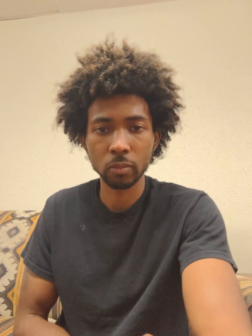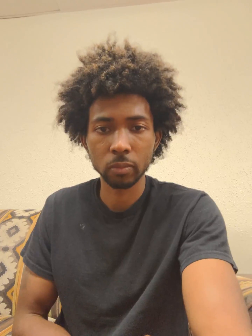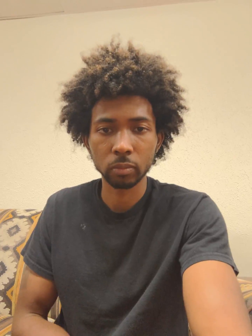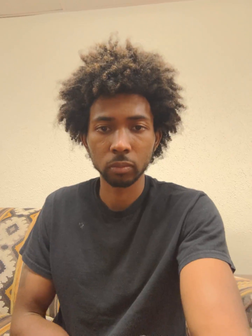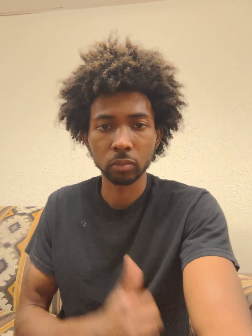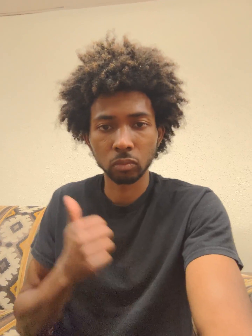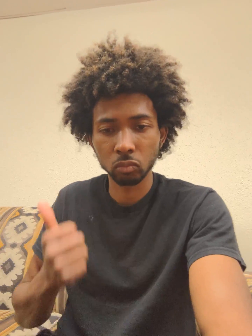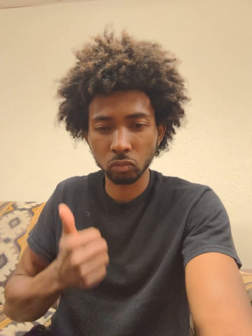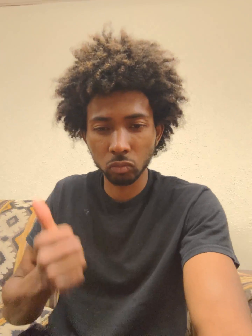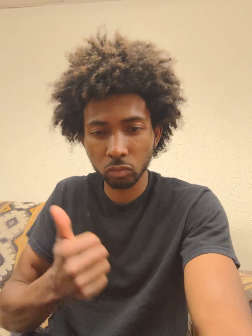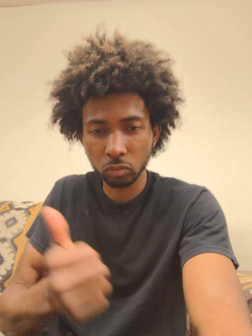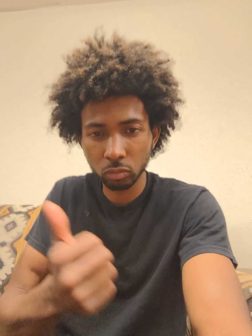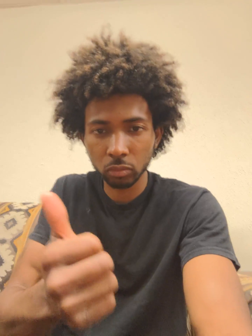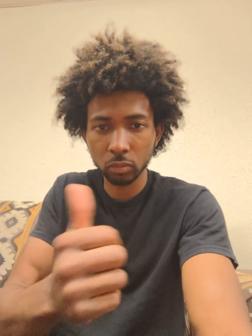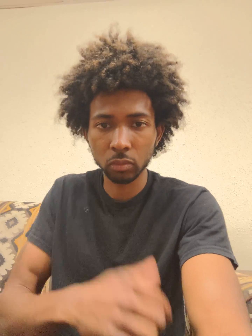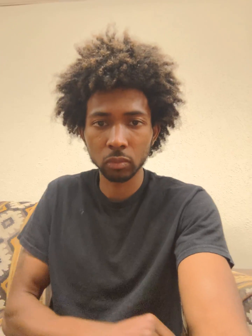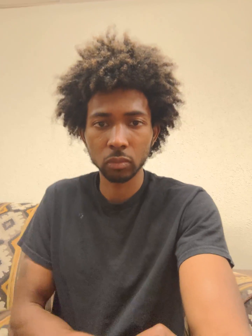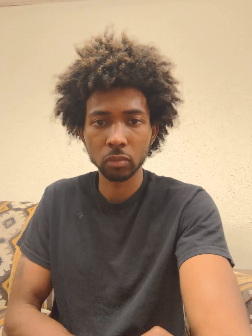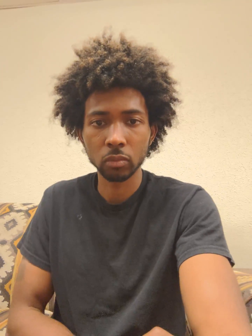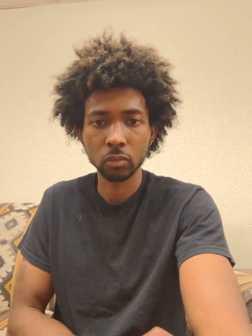chase